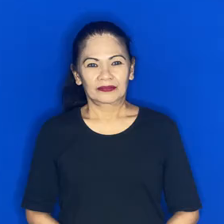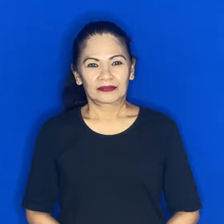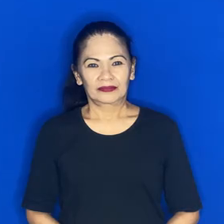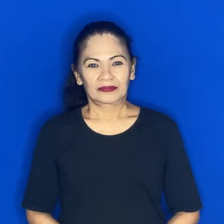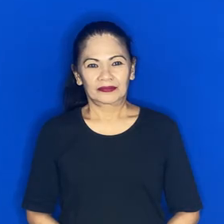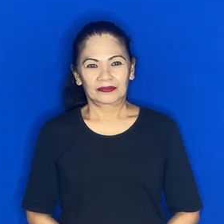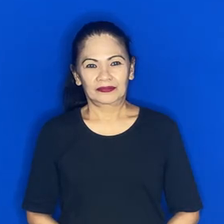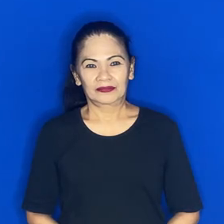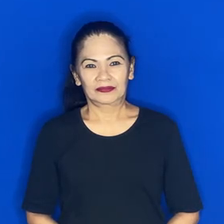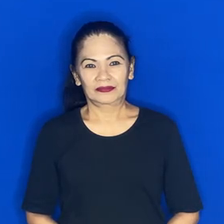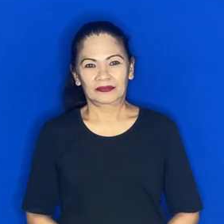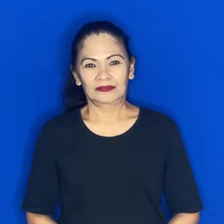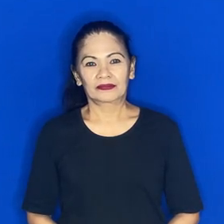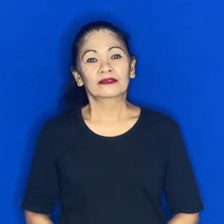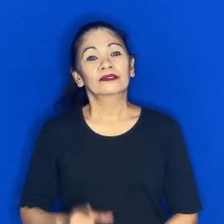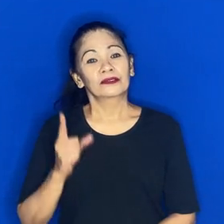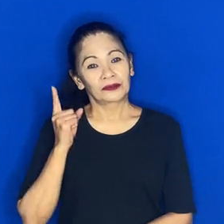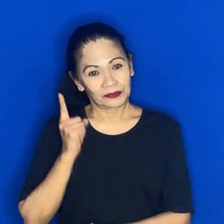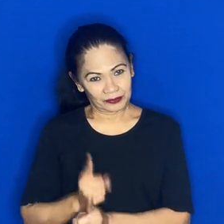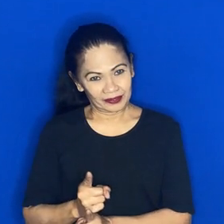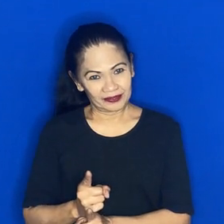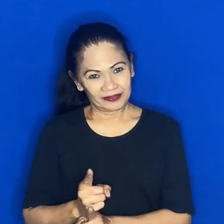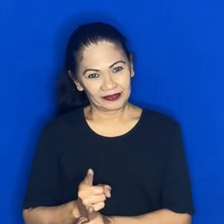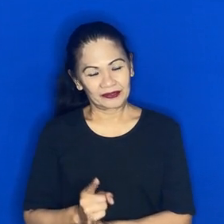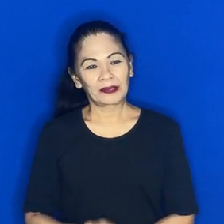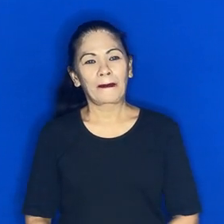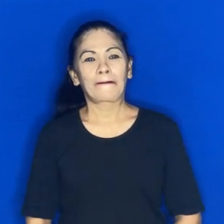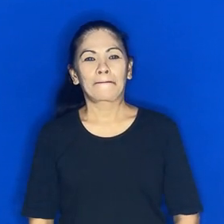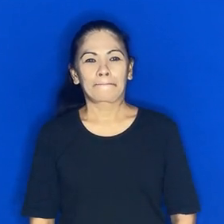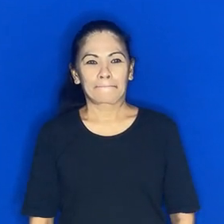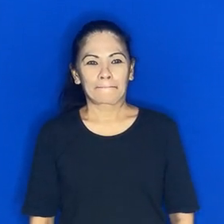correct